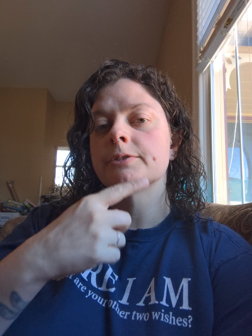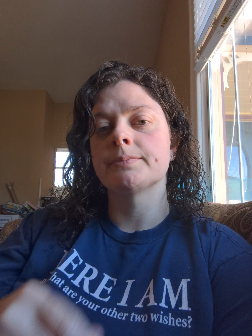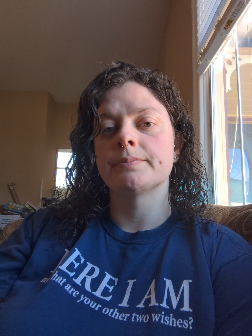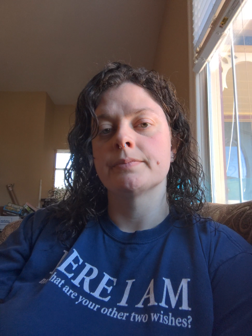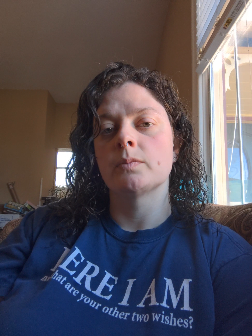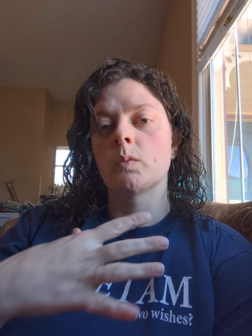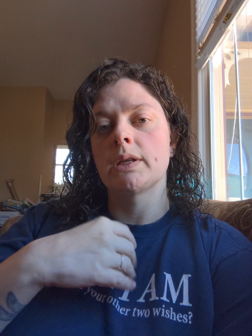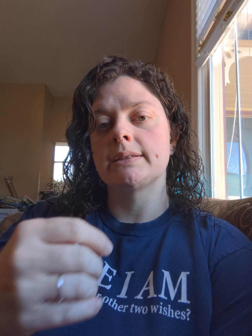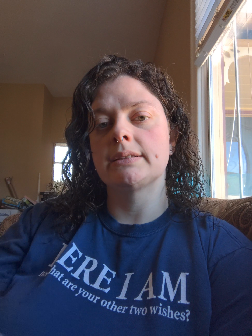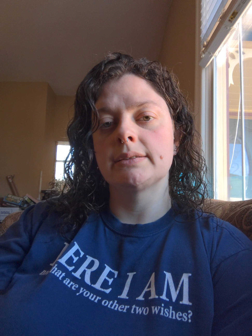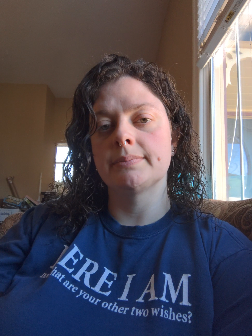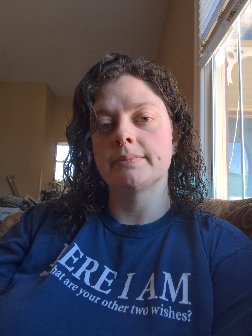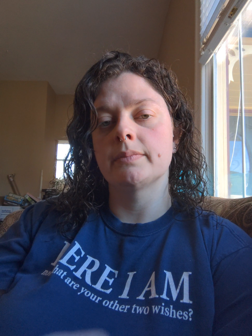white